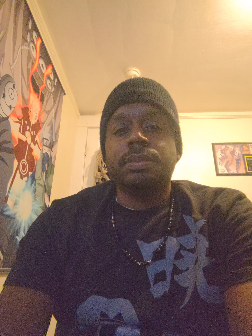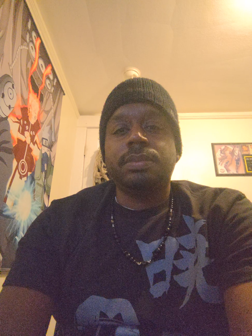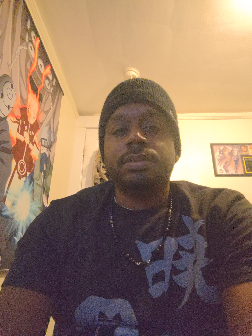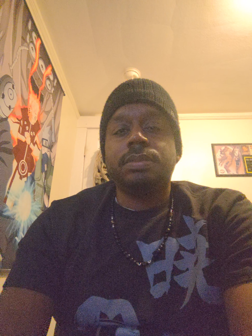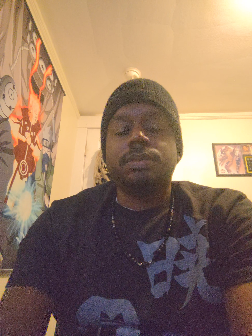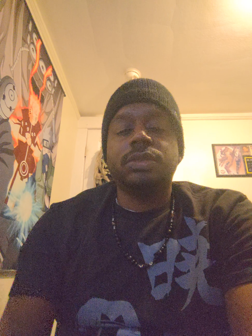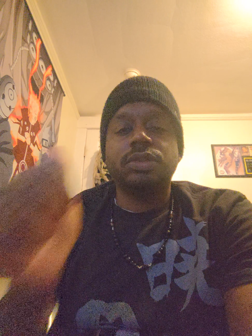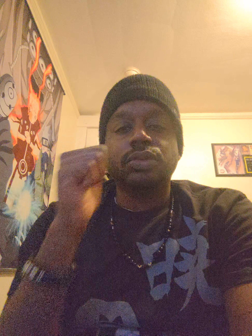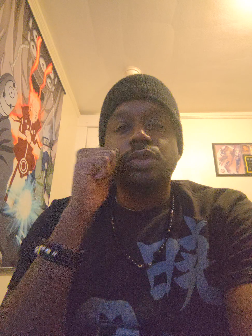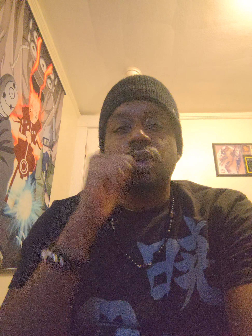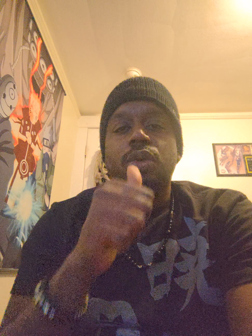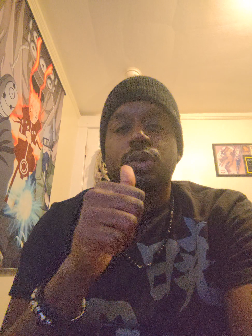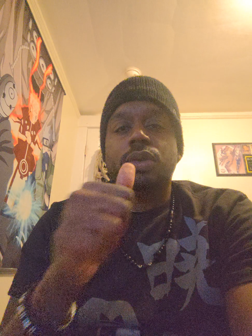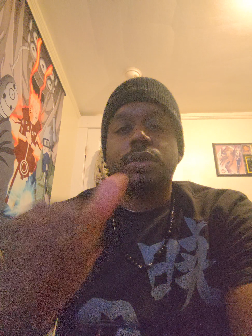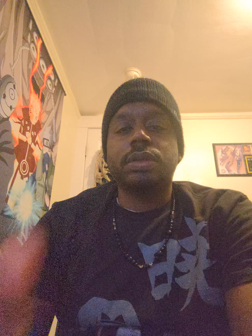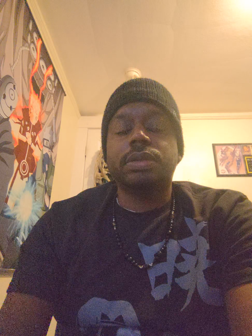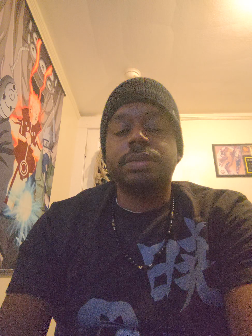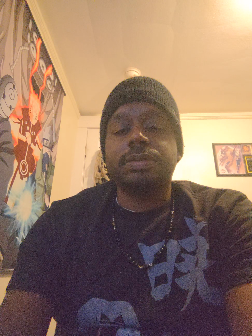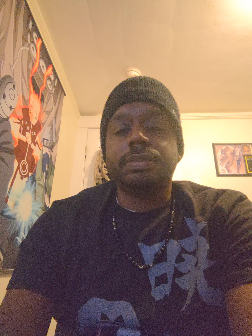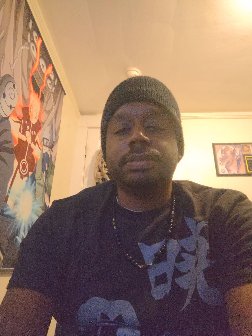girl